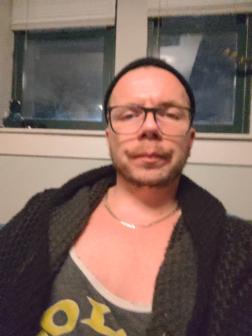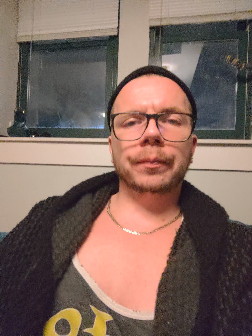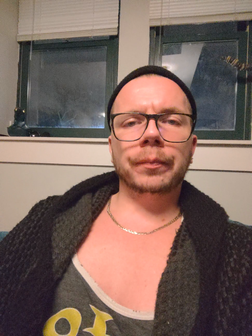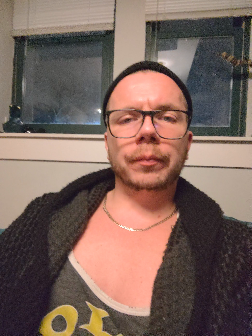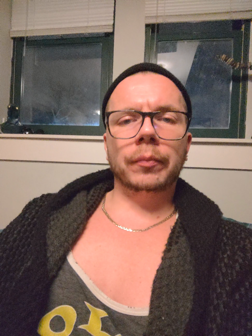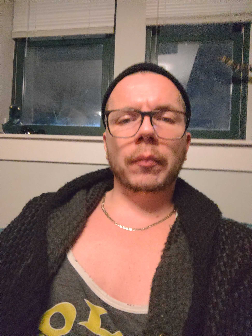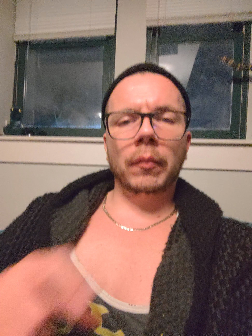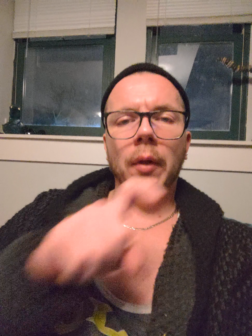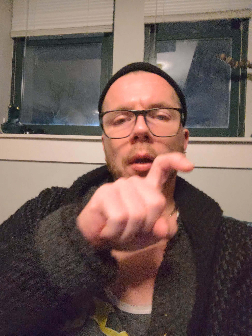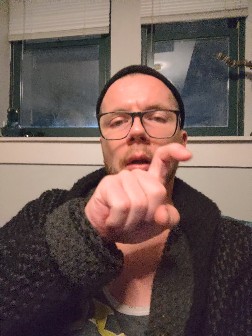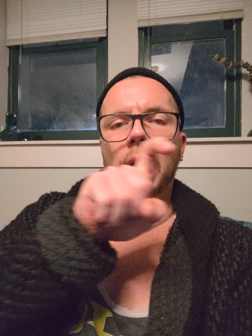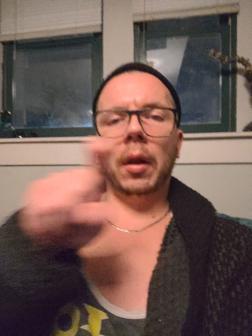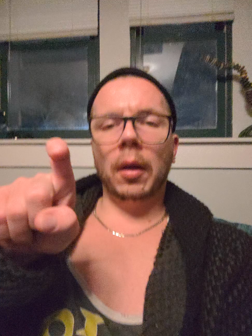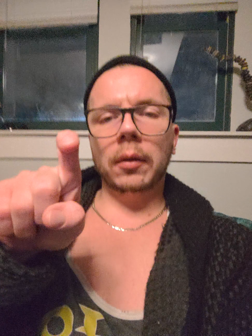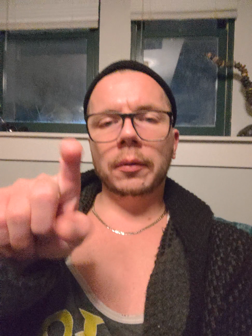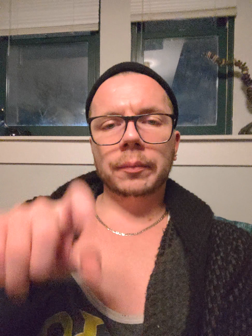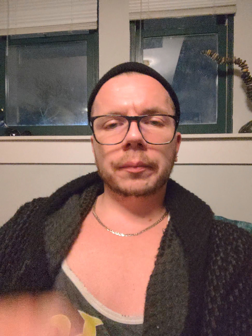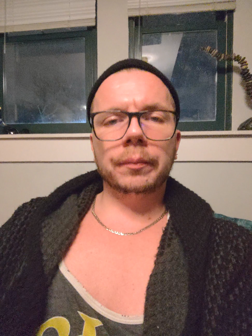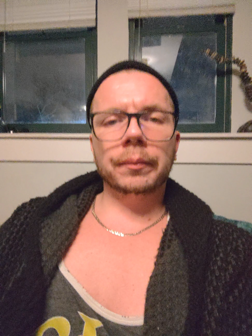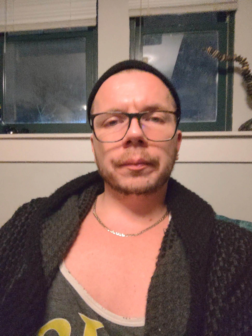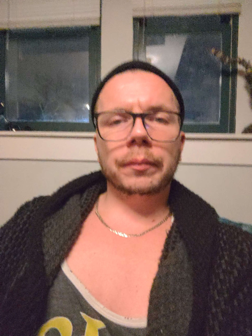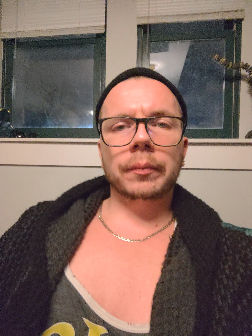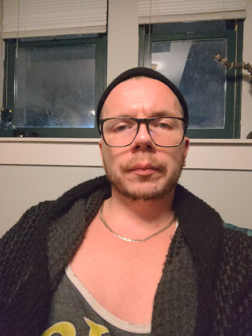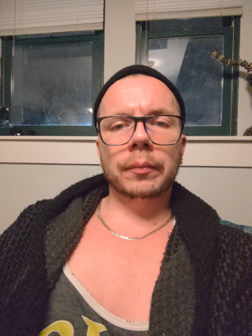closet